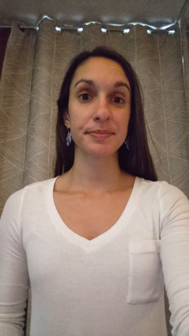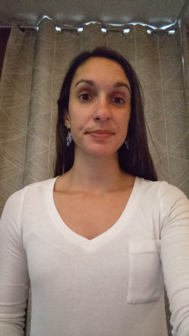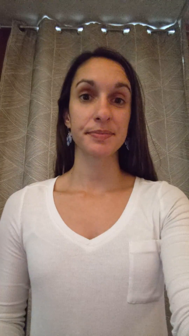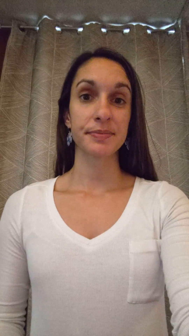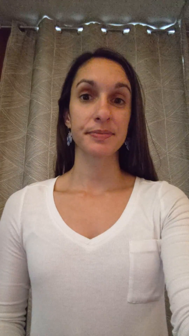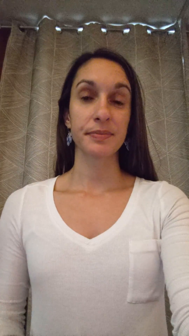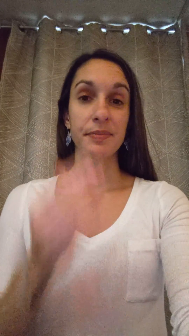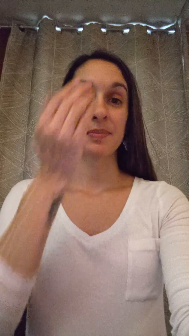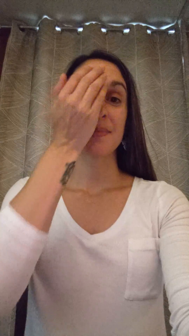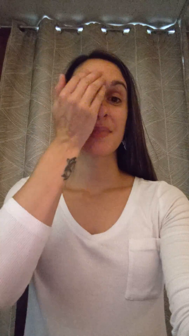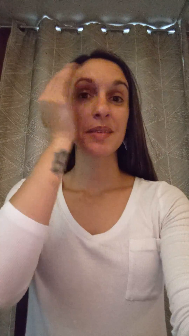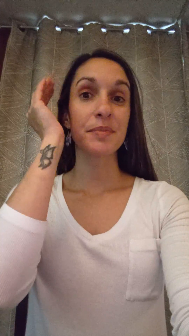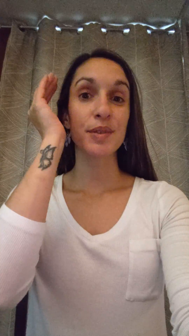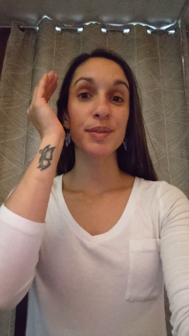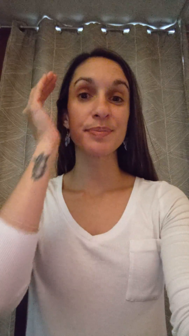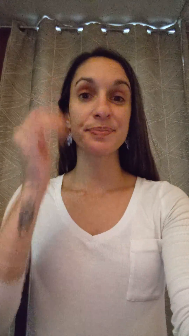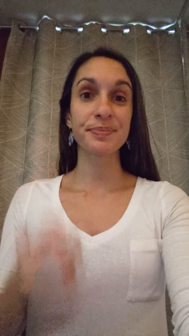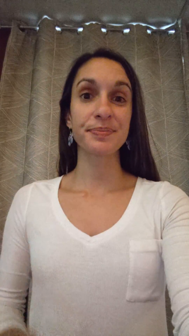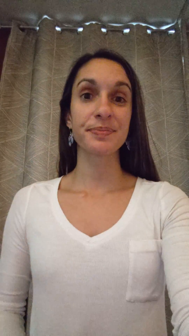peekaboo